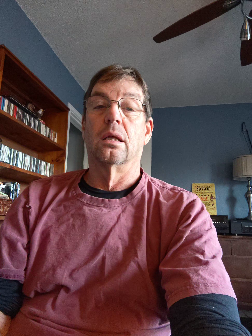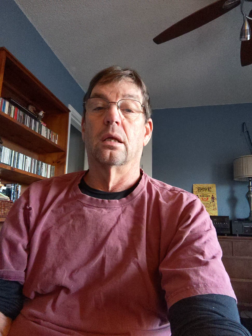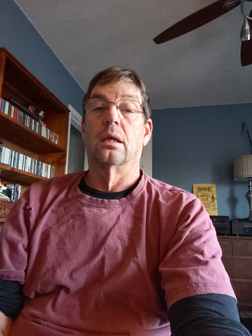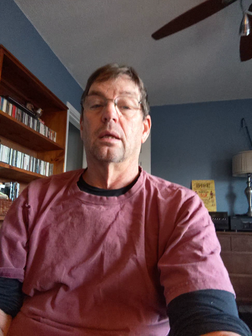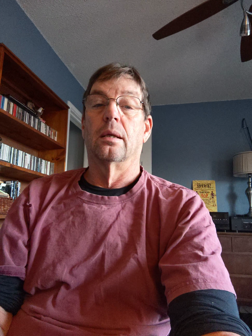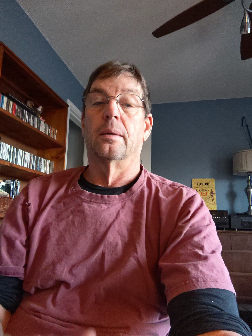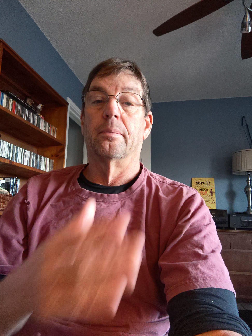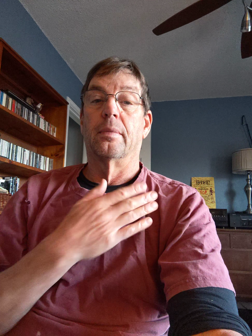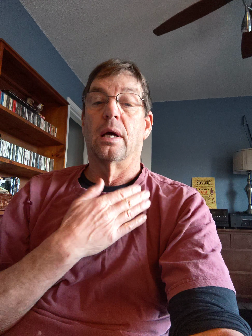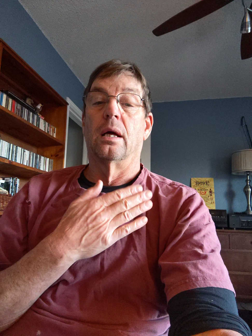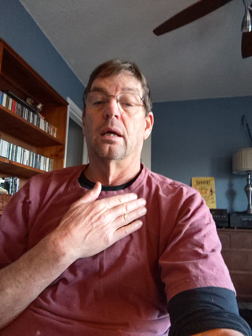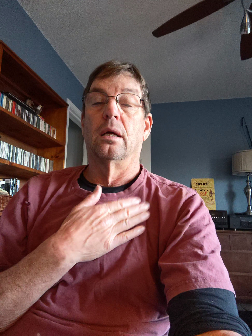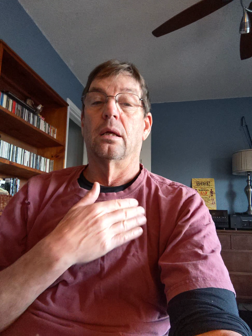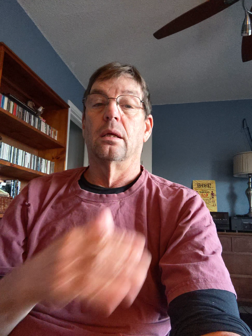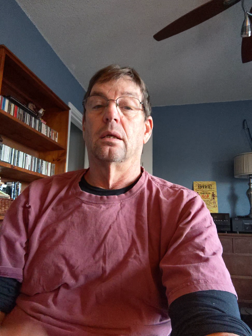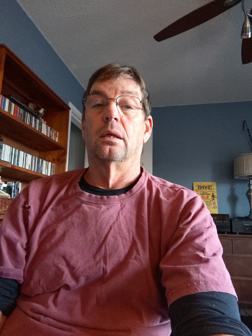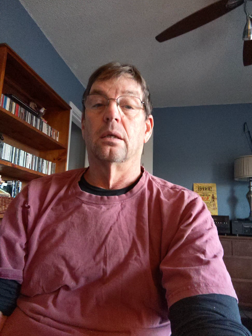my